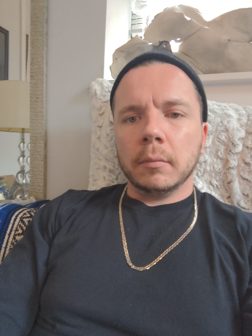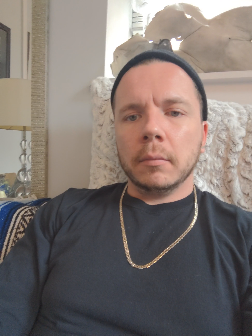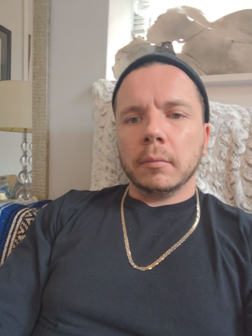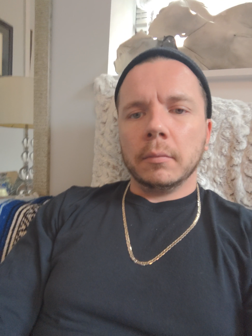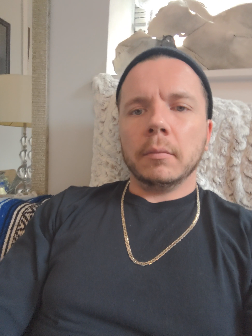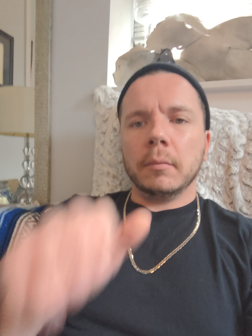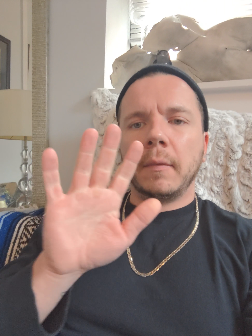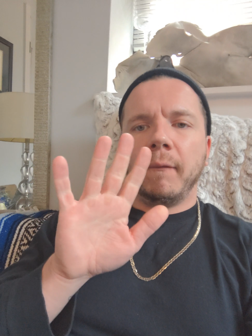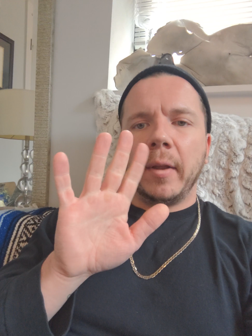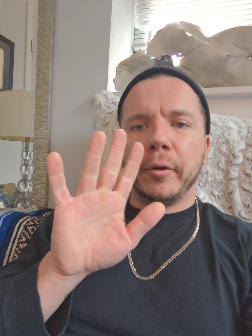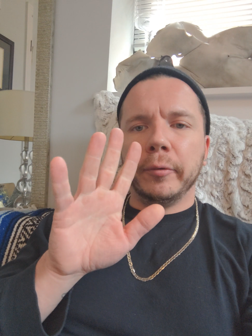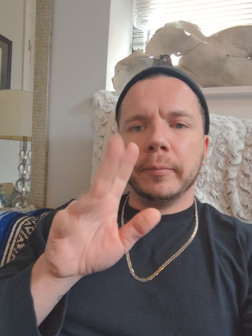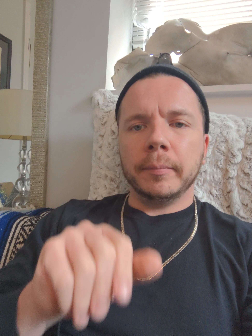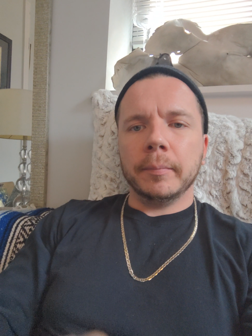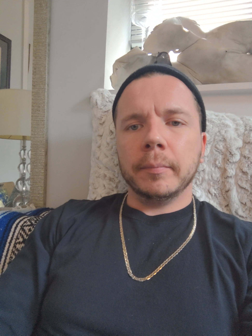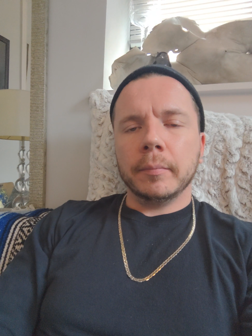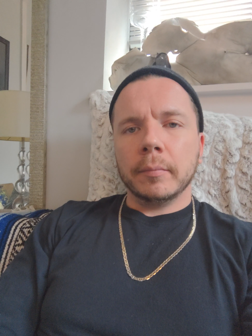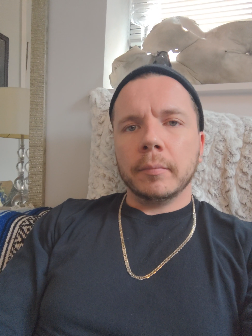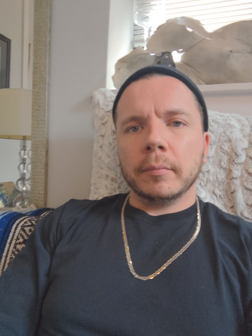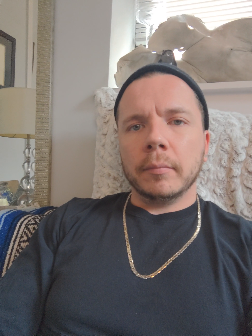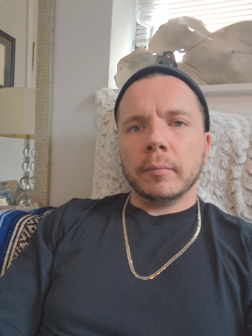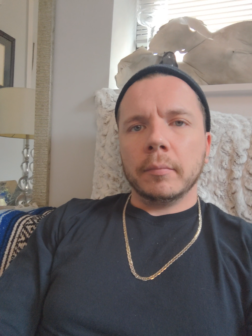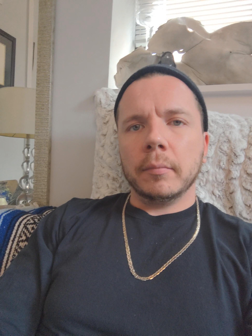finger